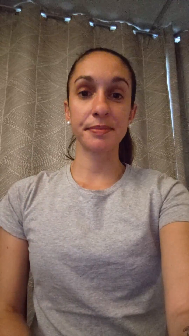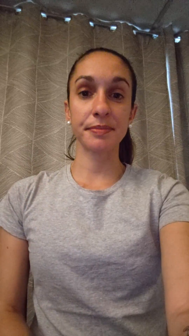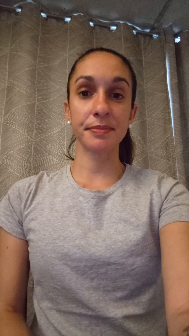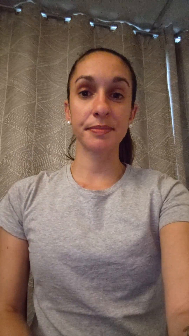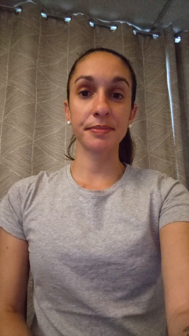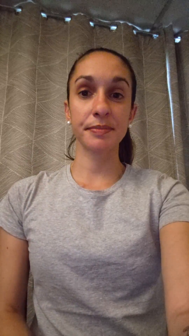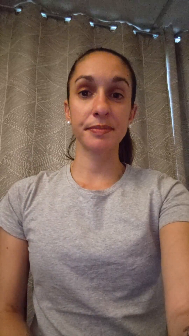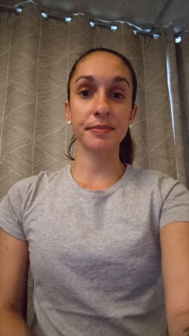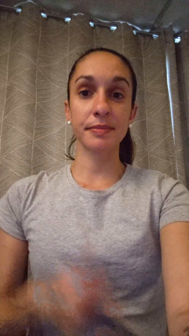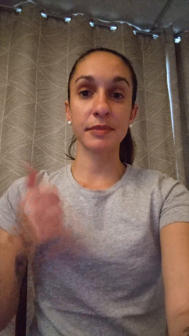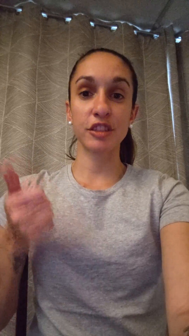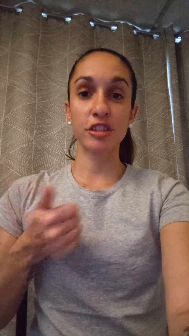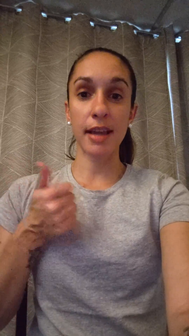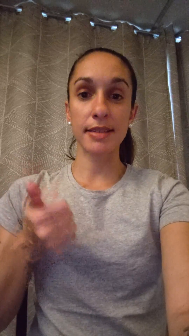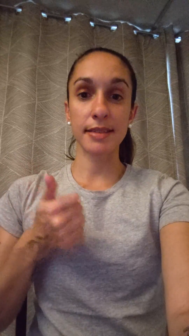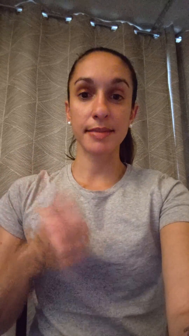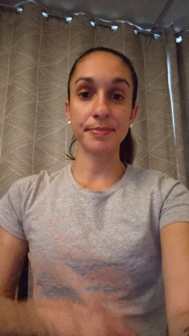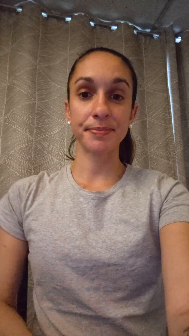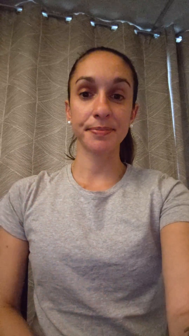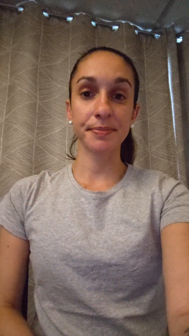chase